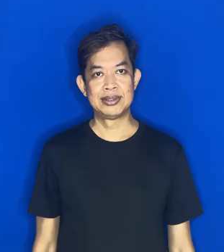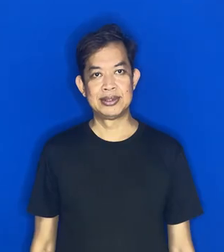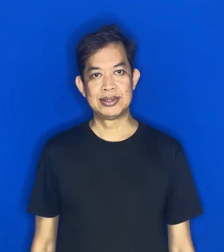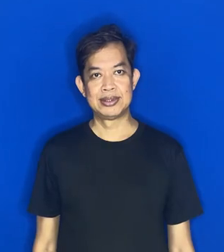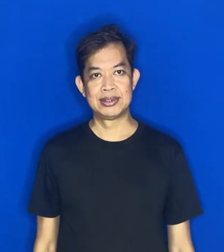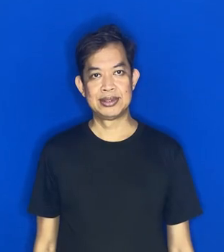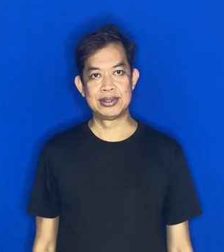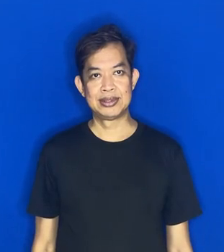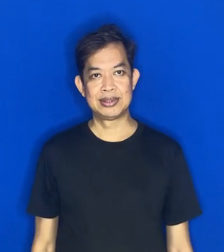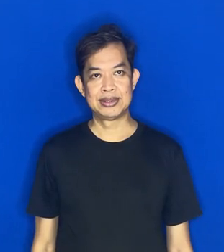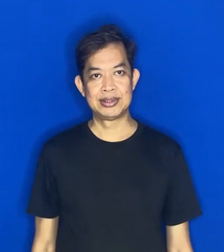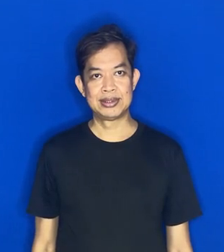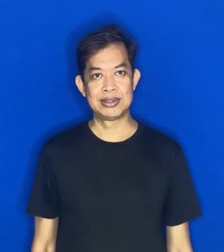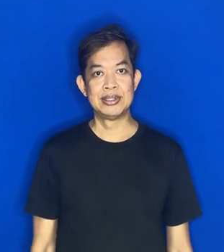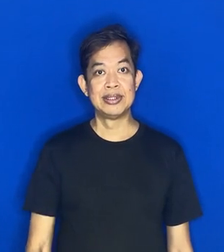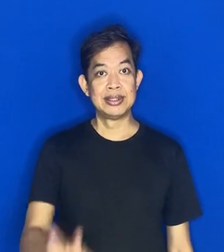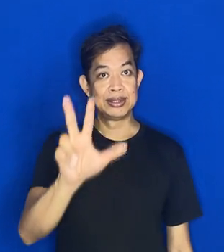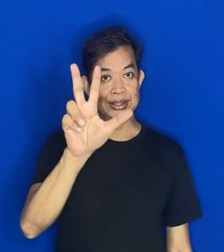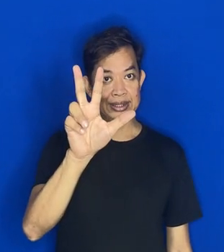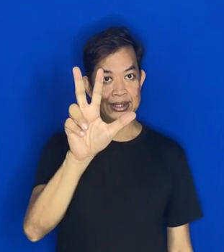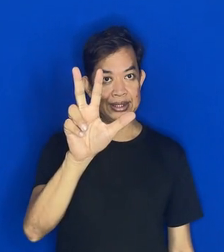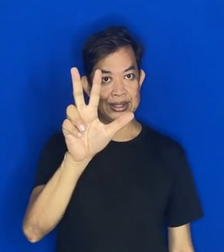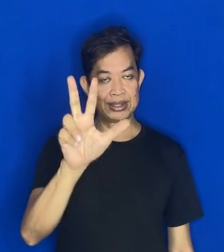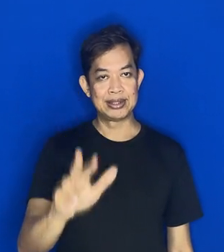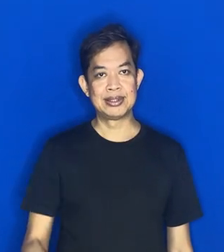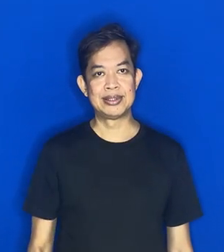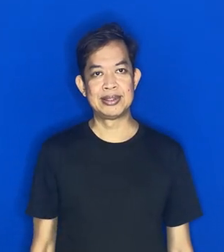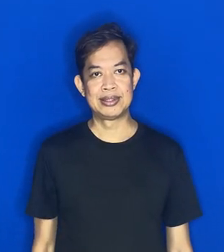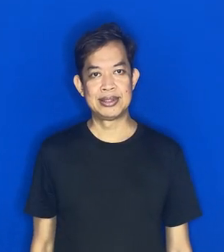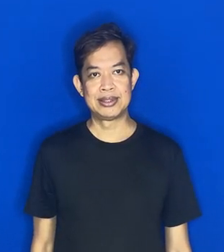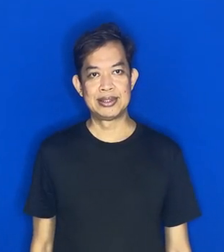three